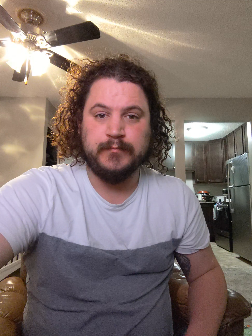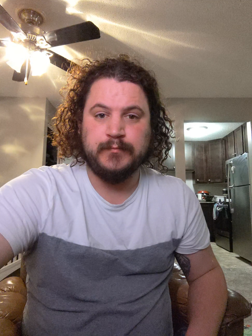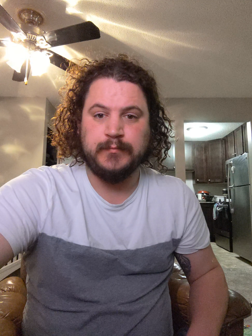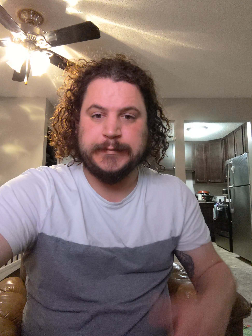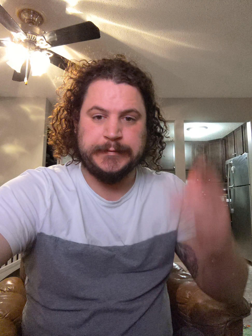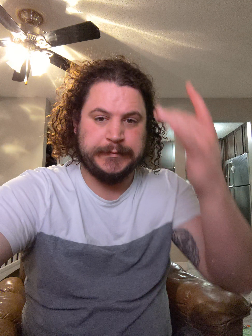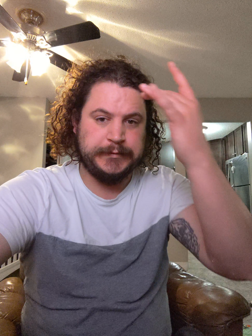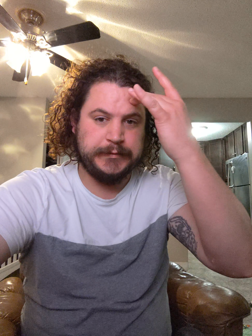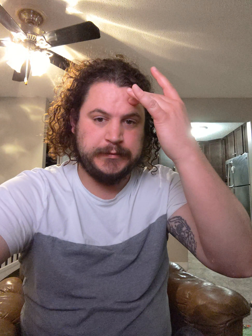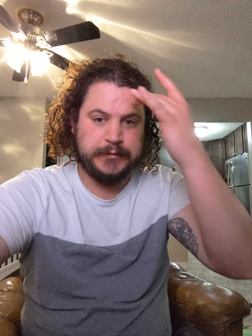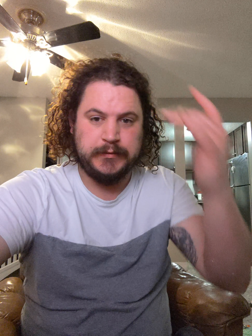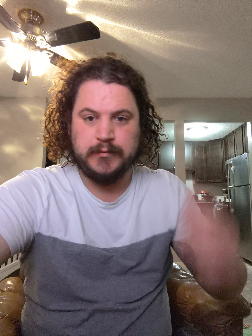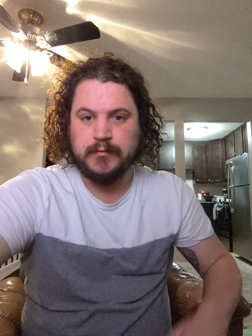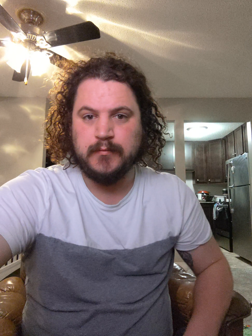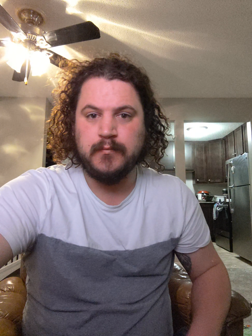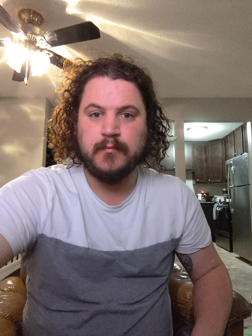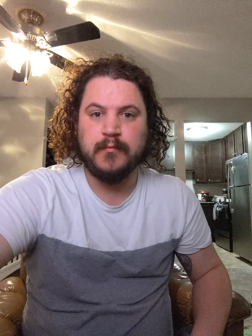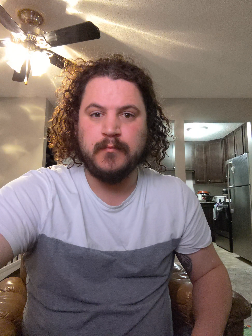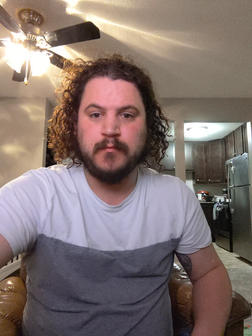sick